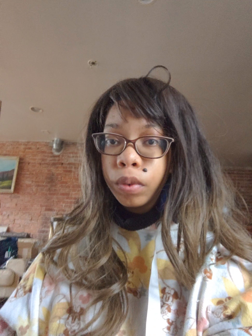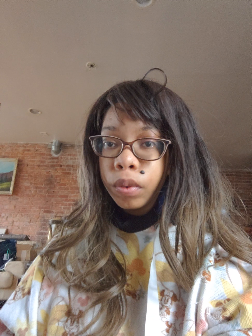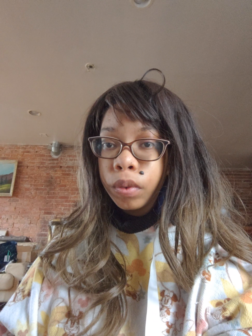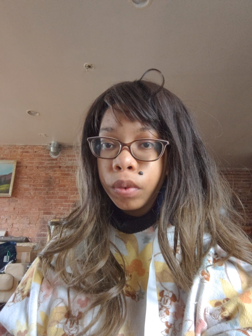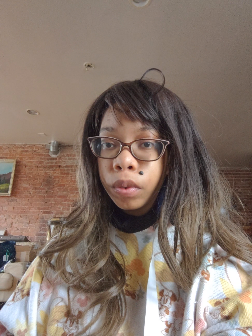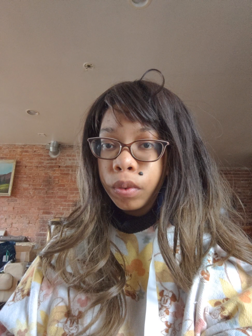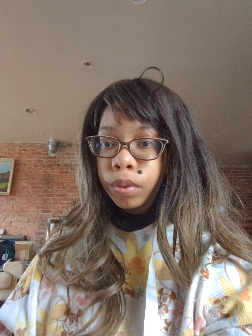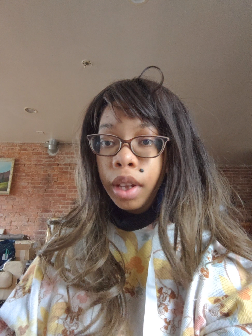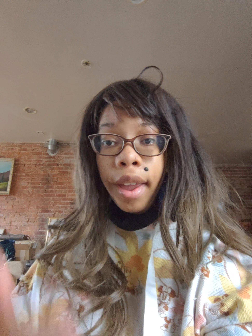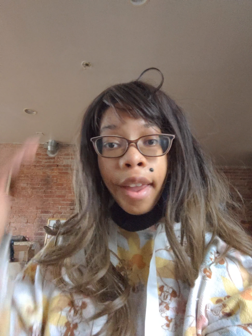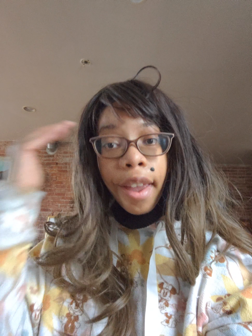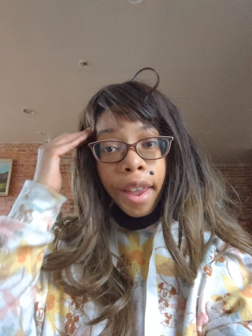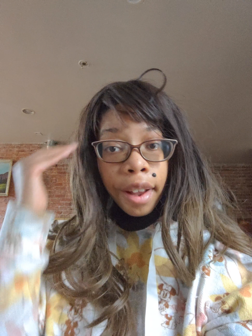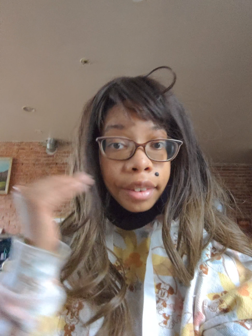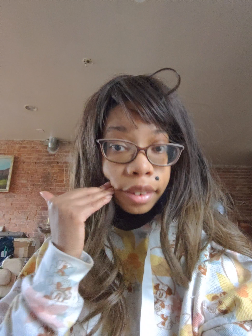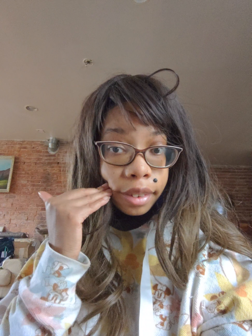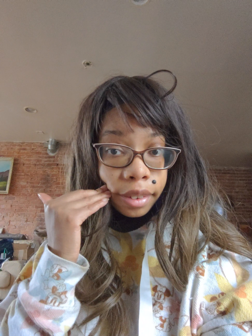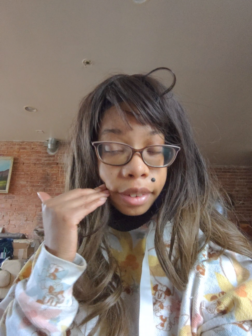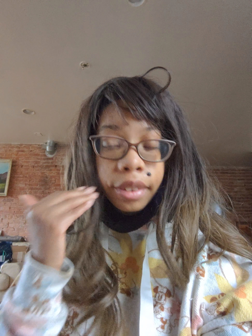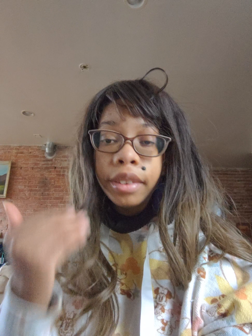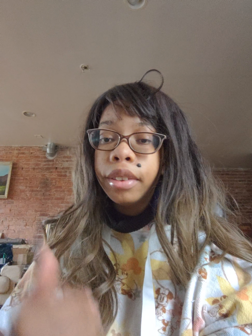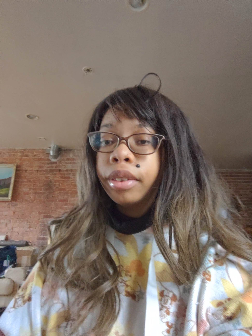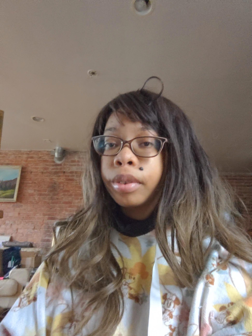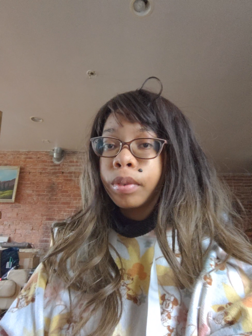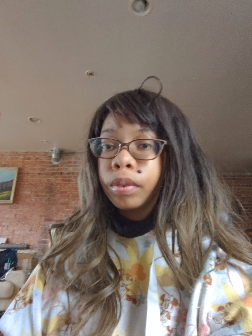head